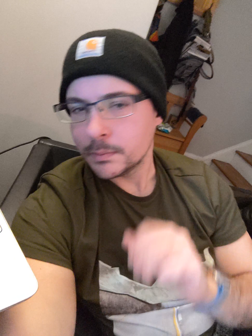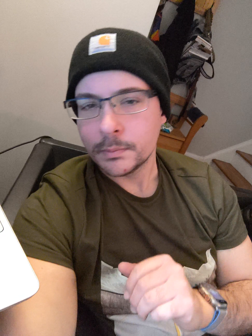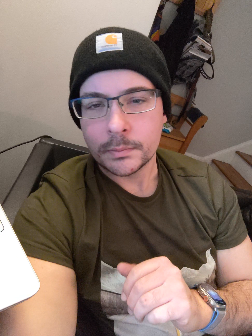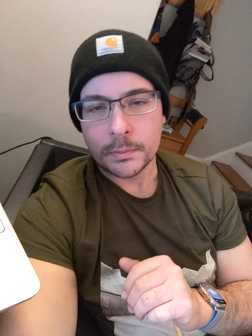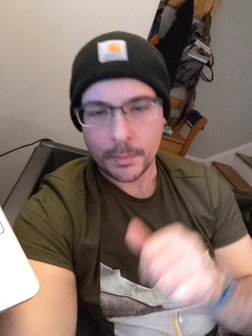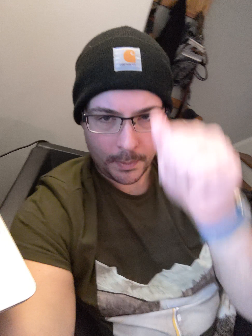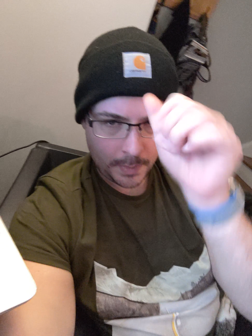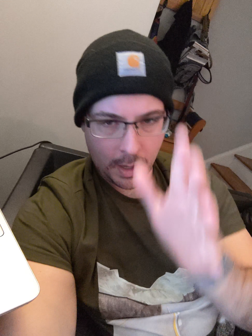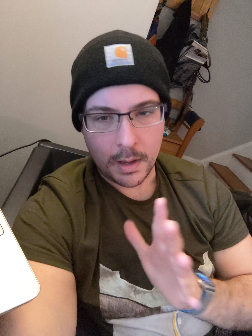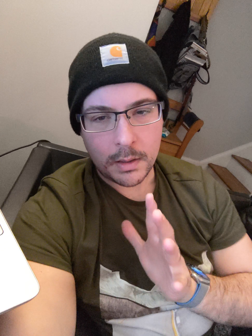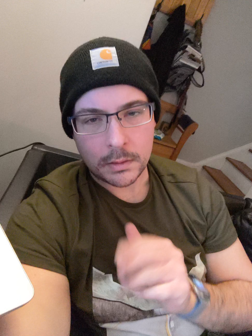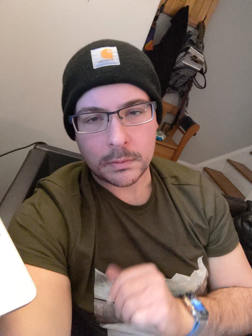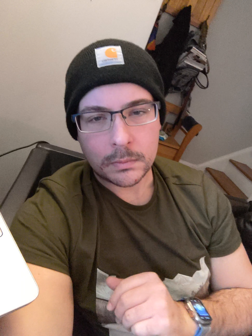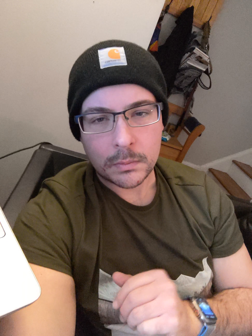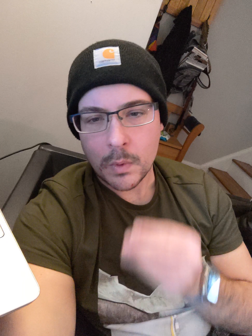man